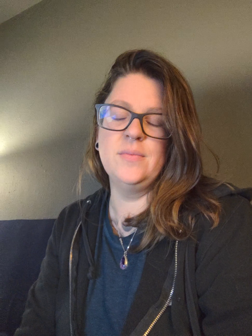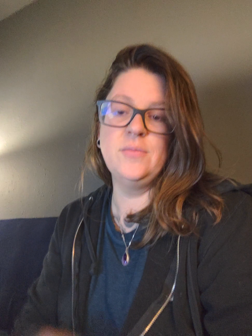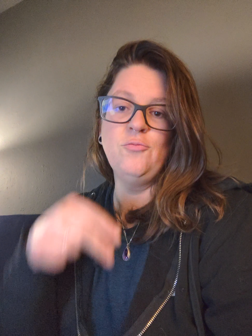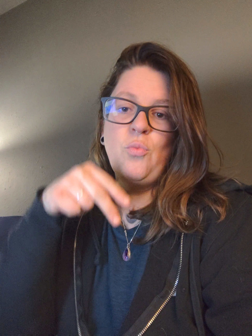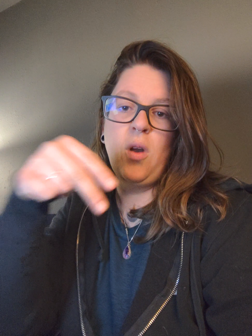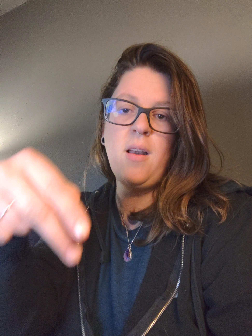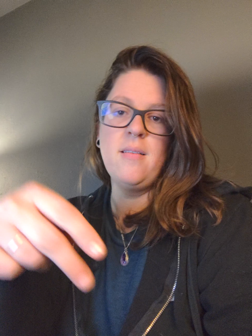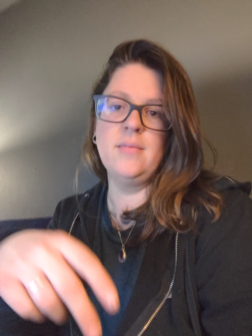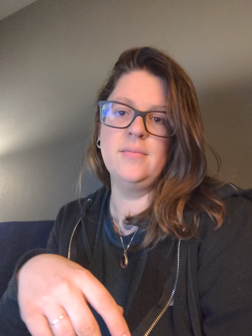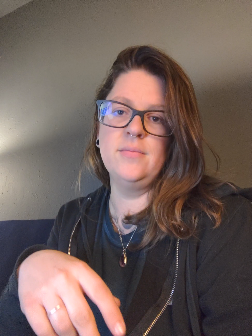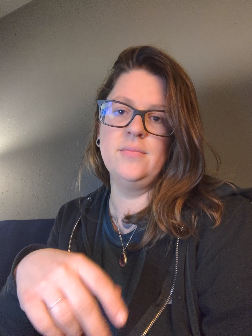ride